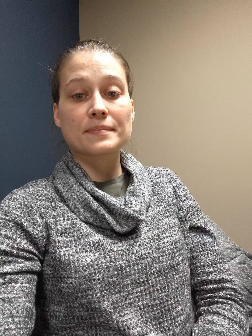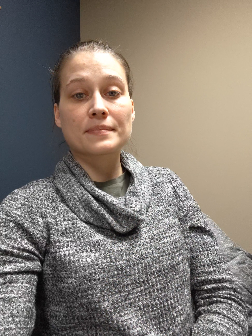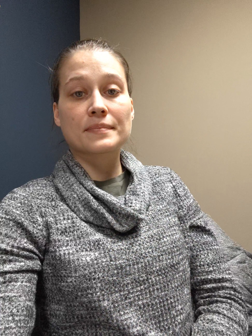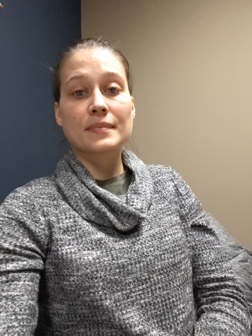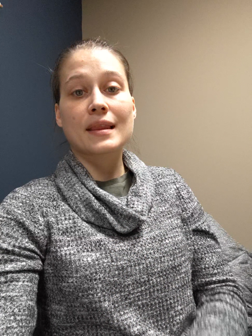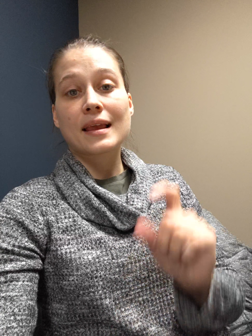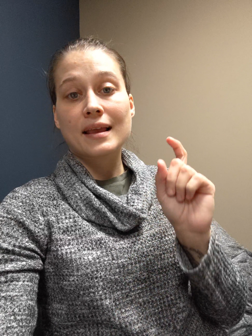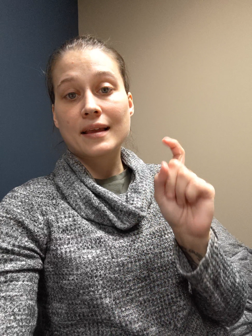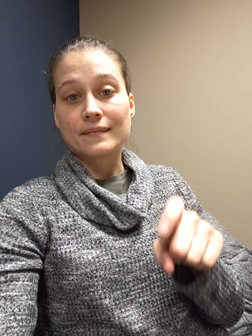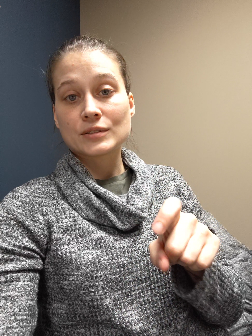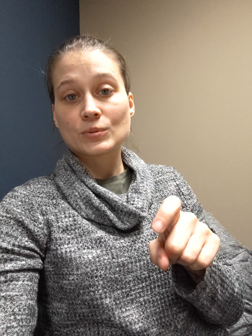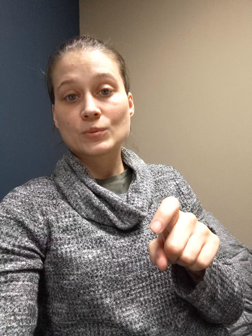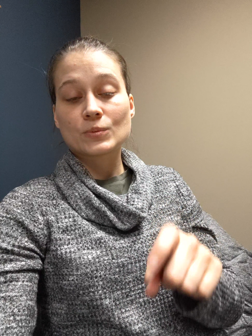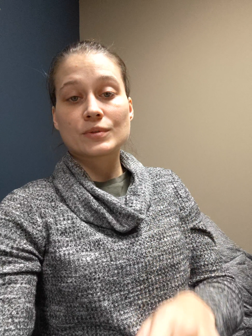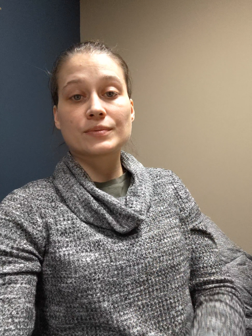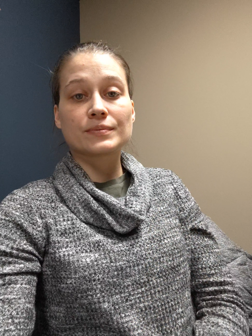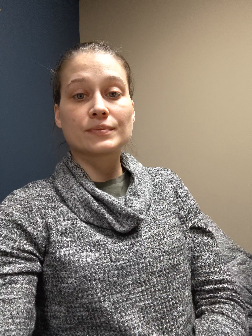have to